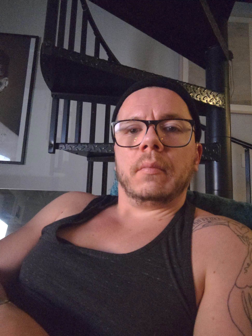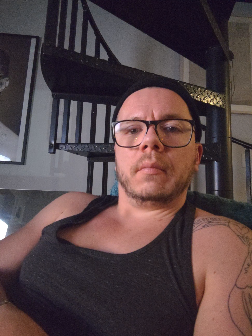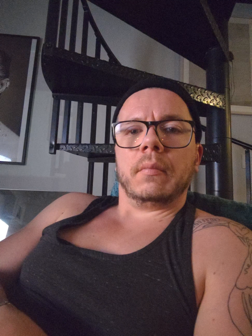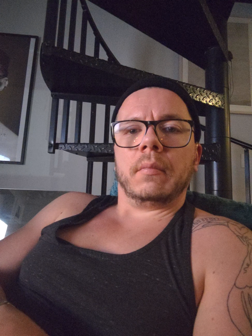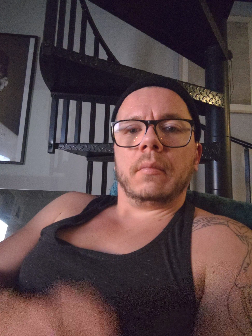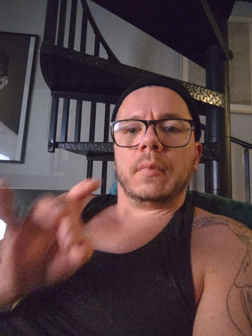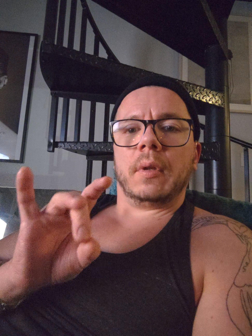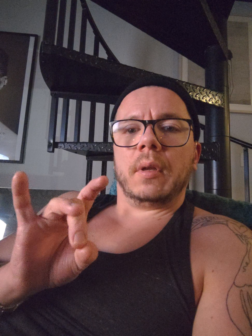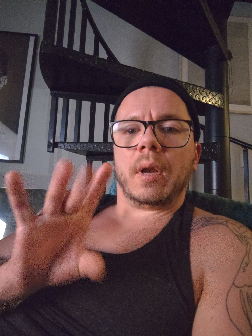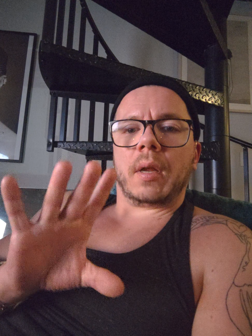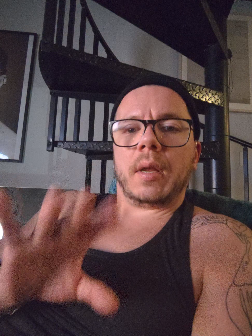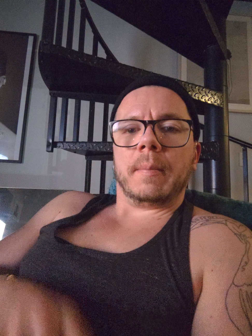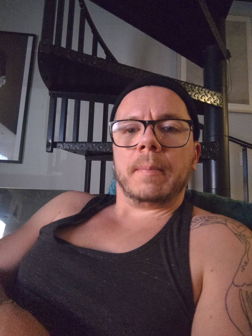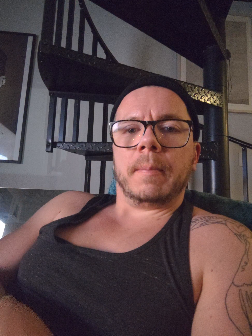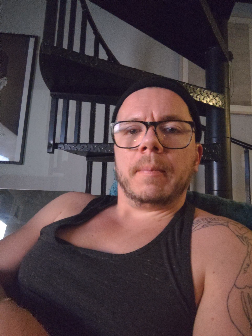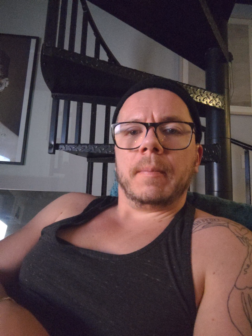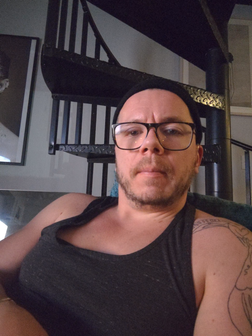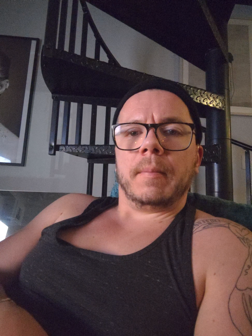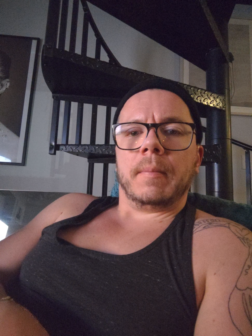yucky